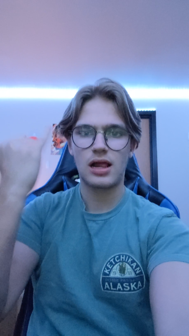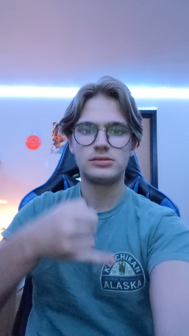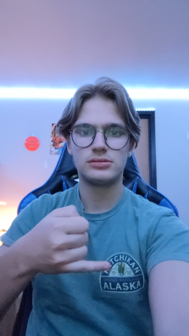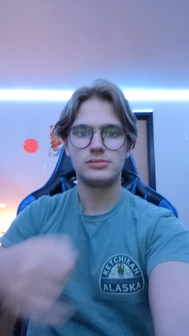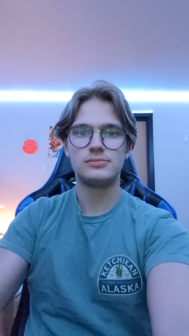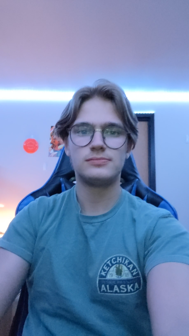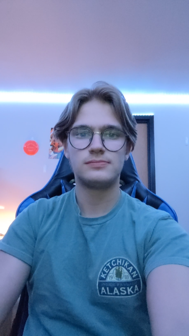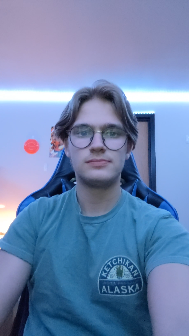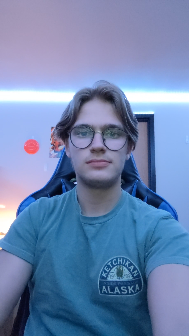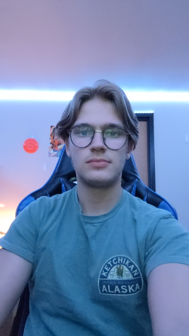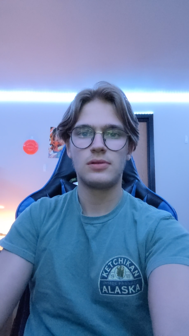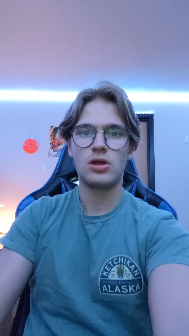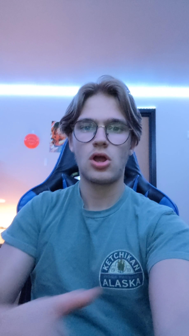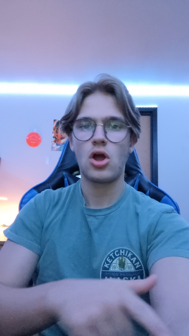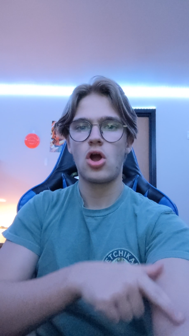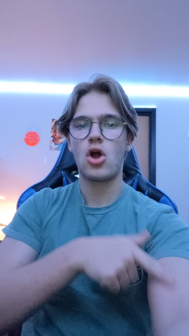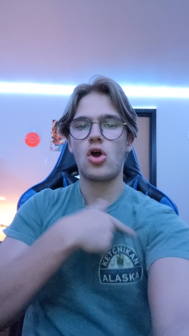long